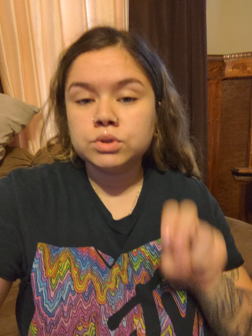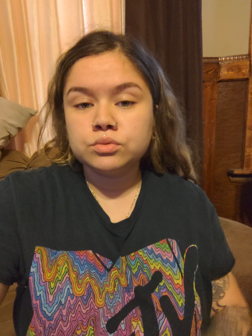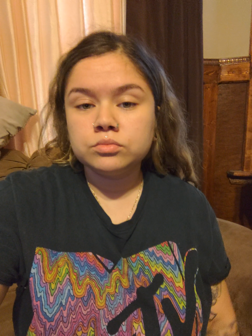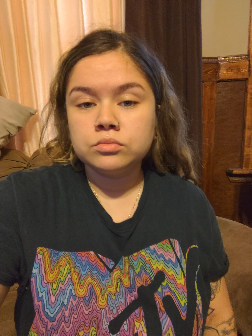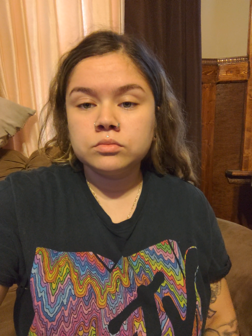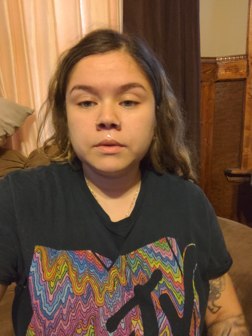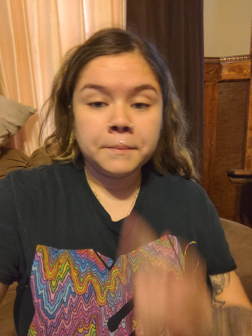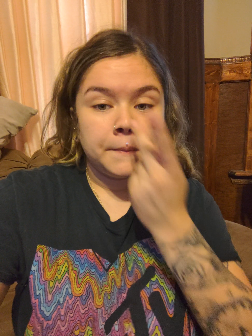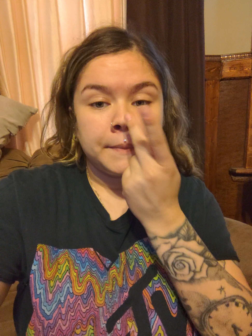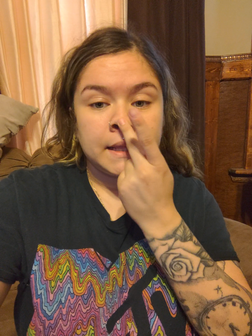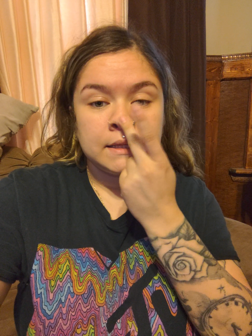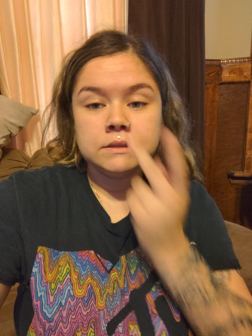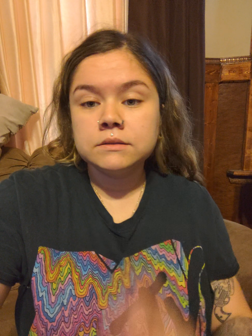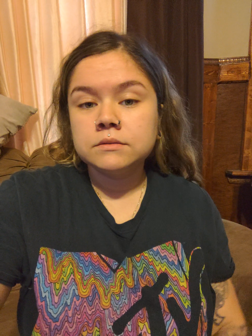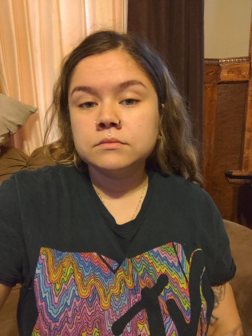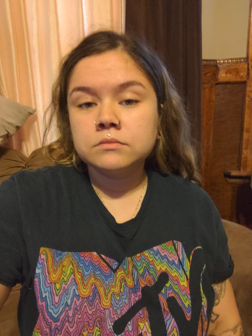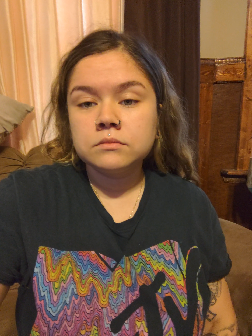penis